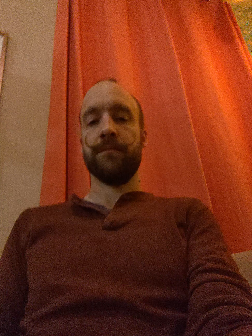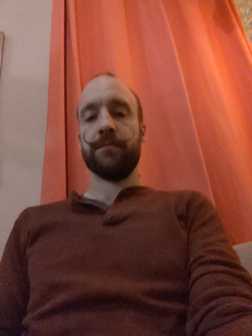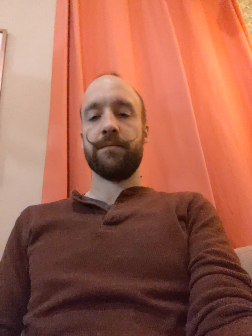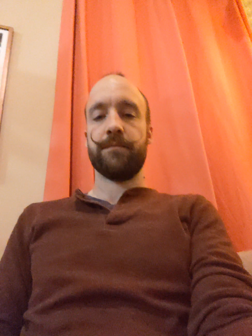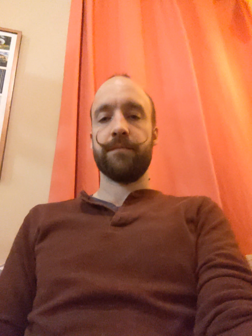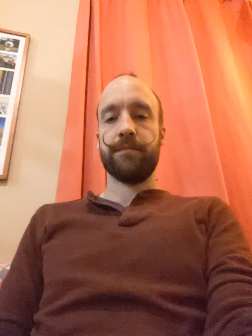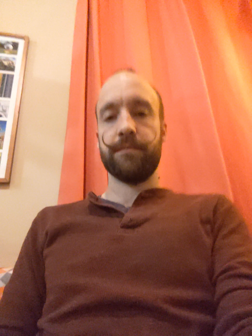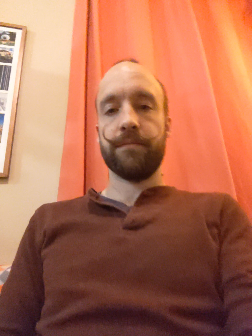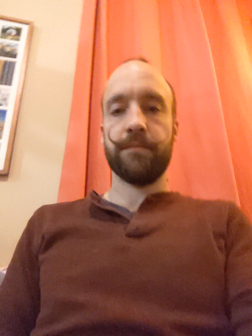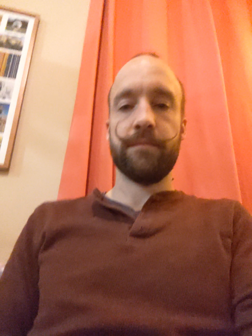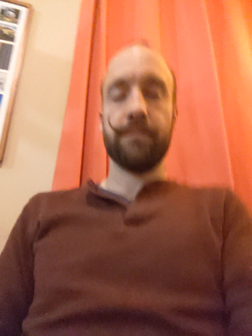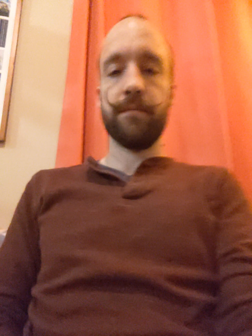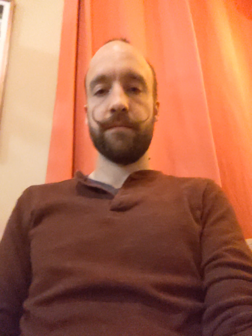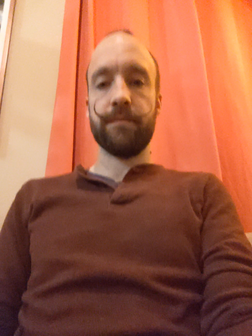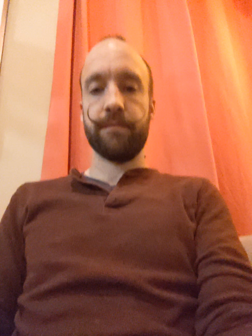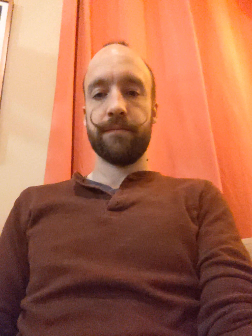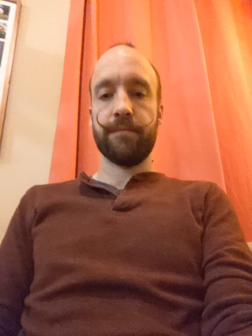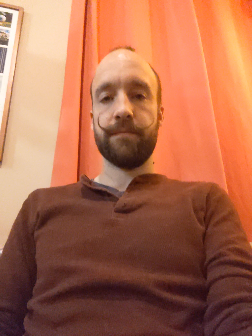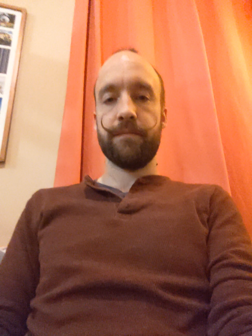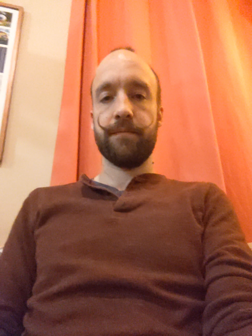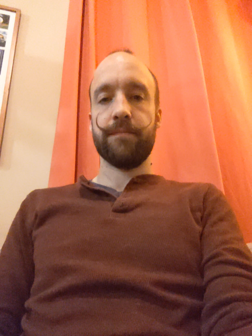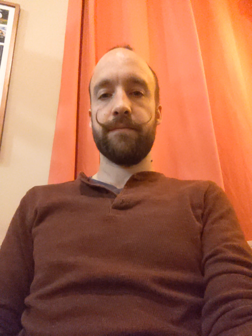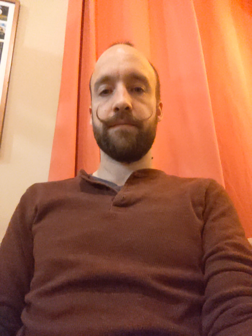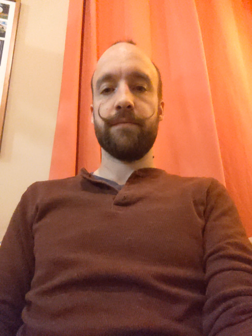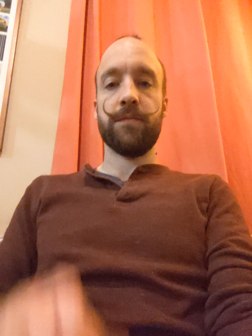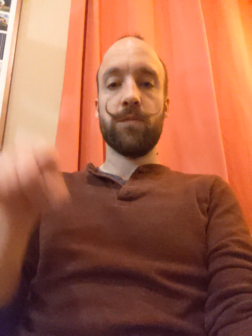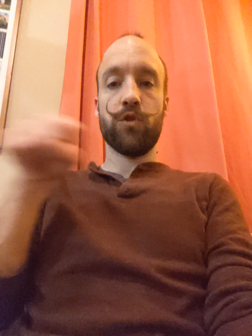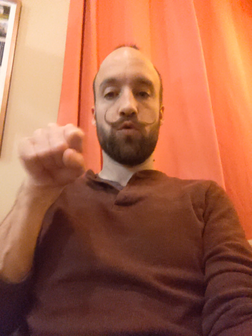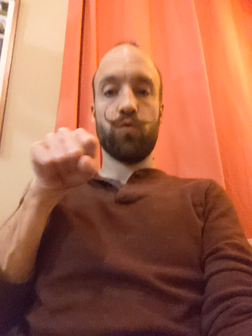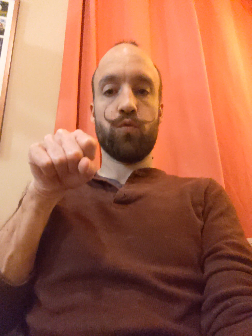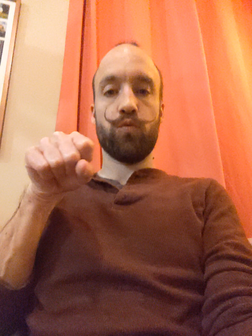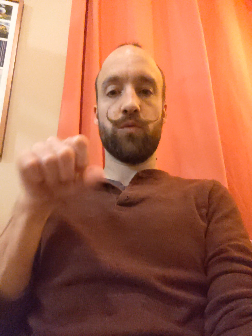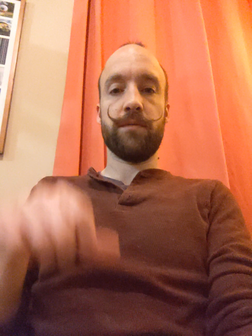shoe